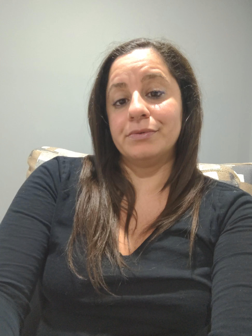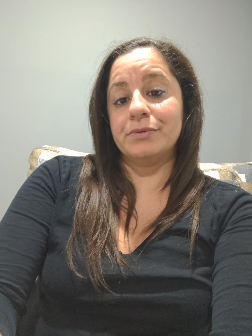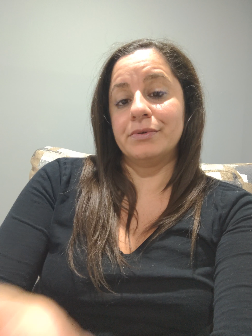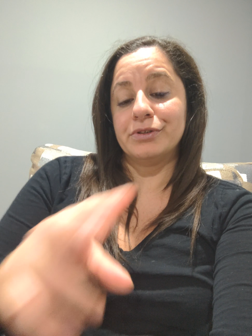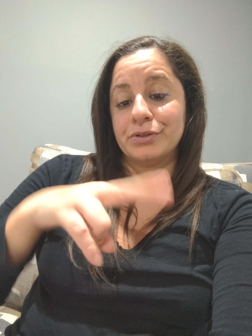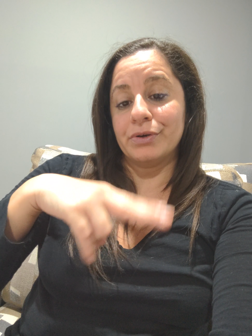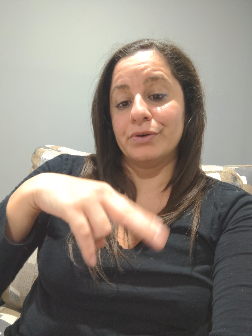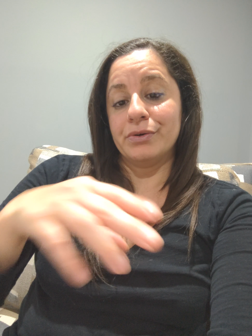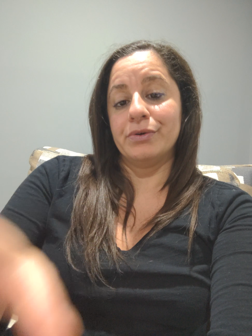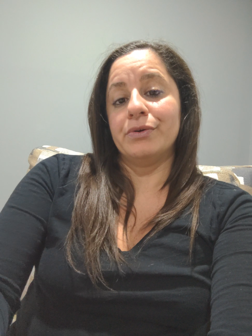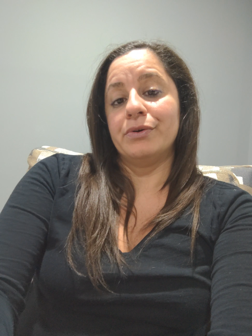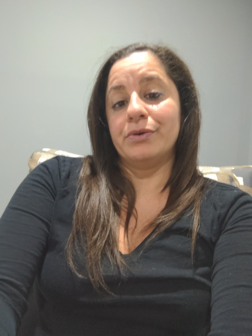chair